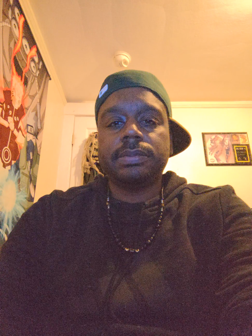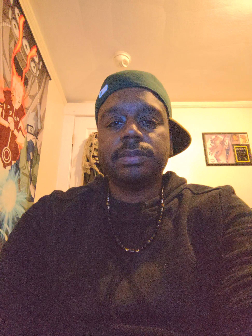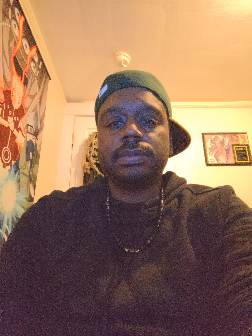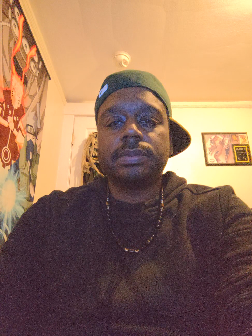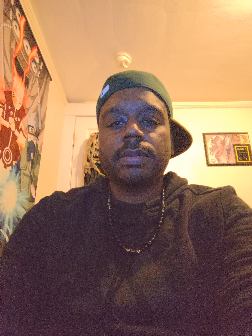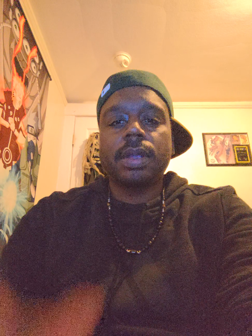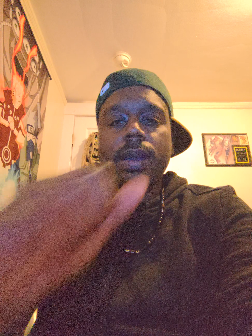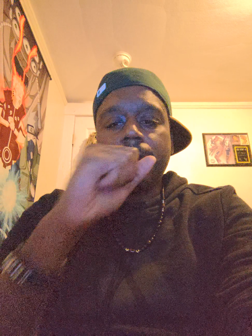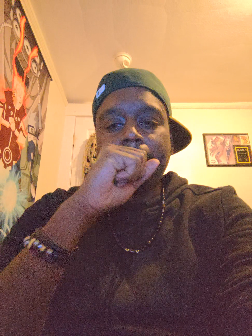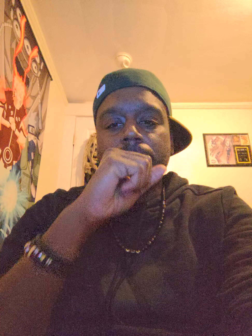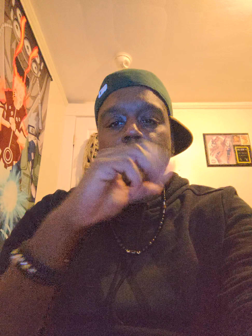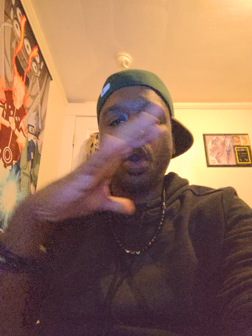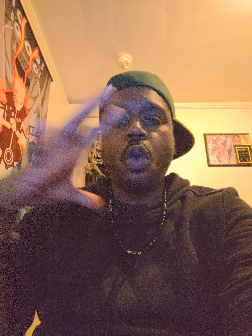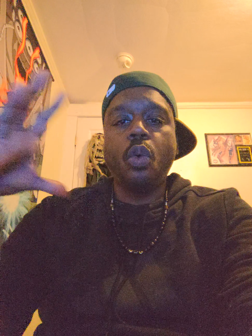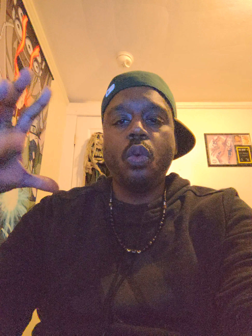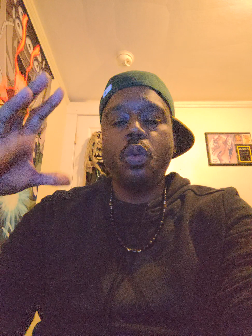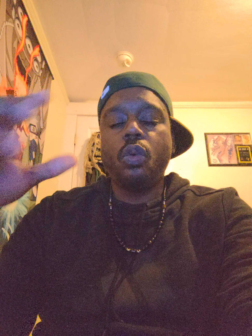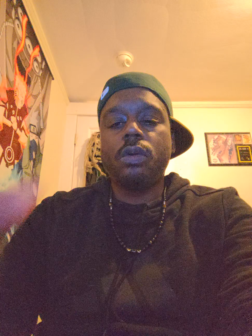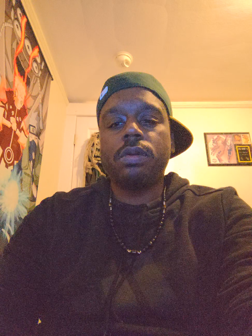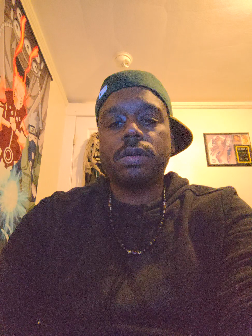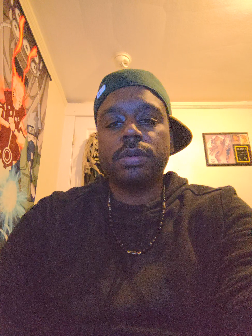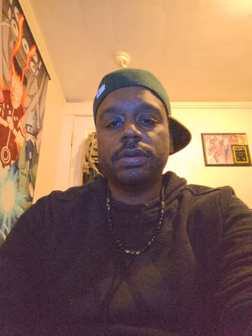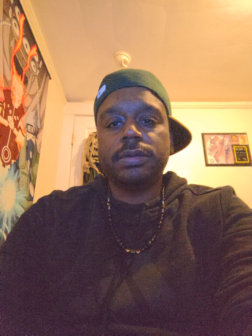balloon